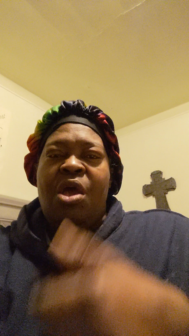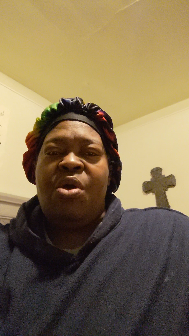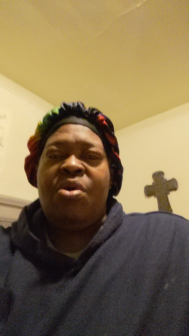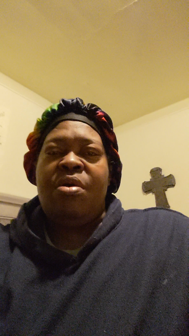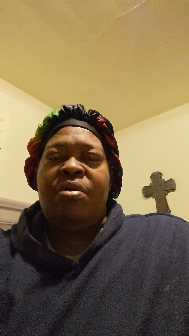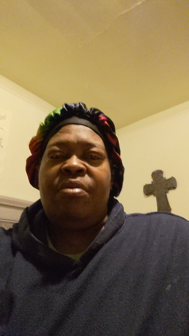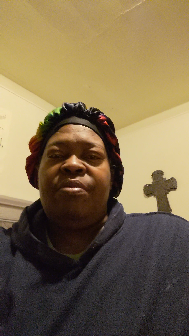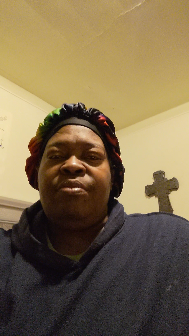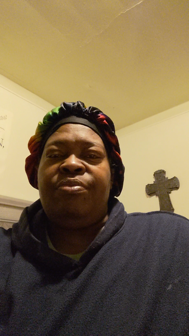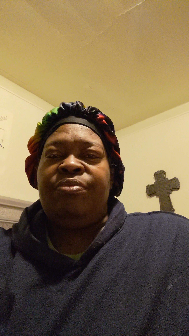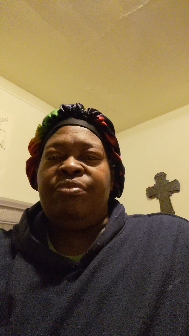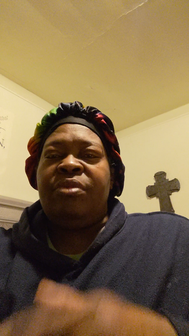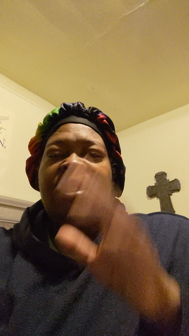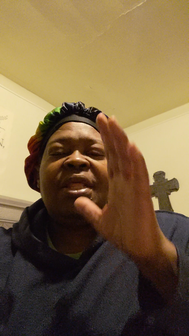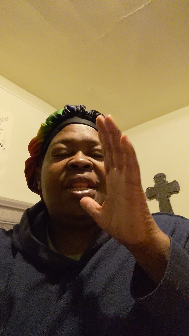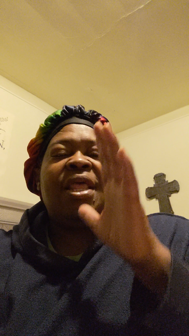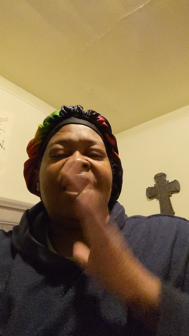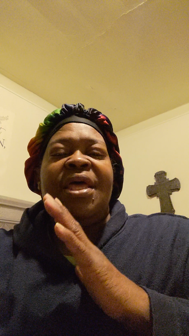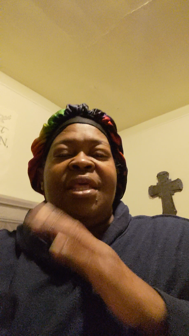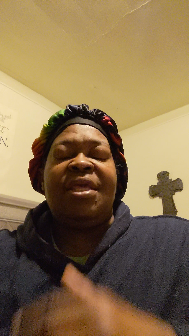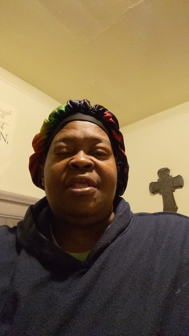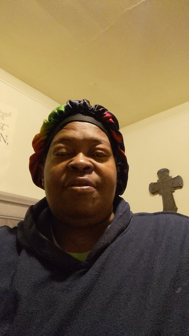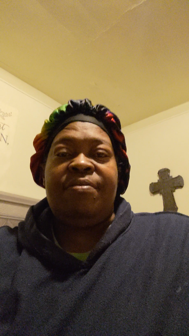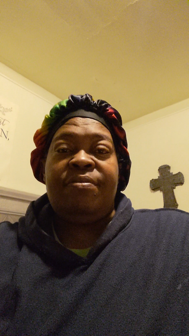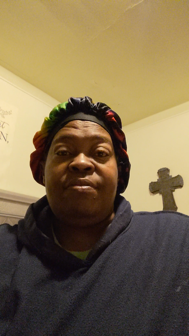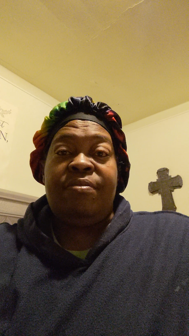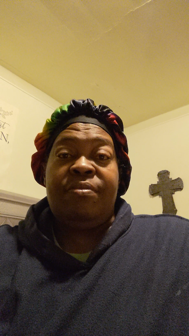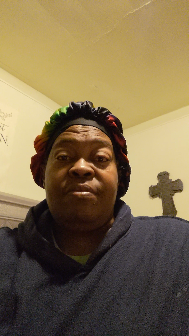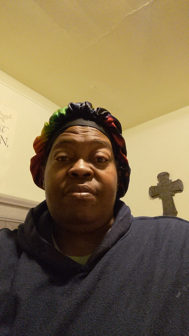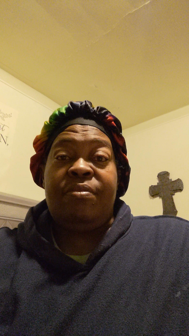lady